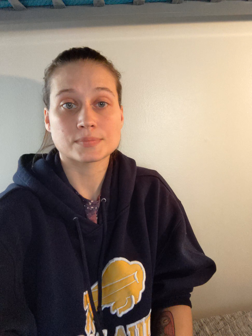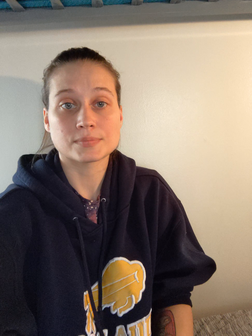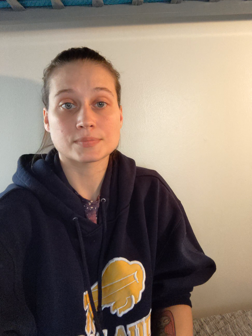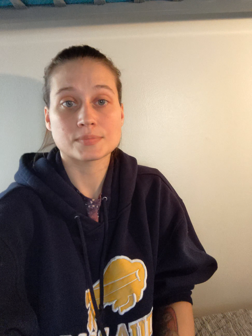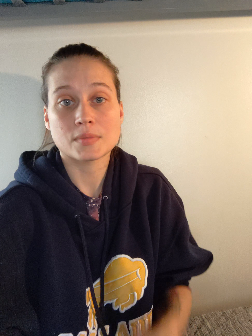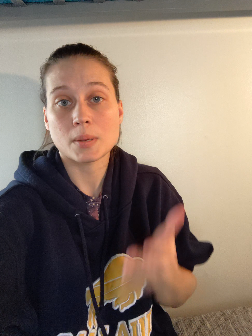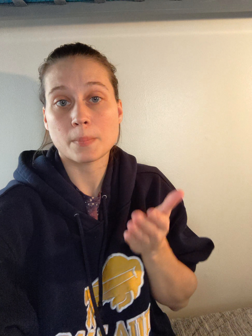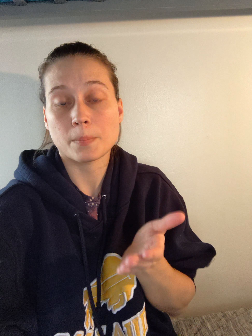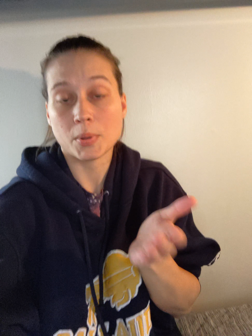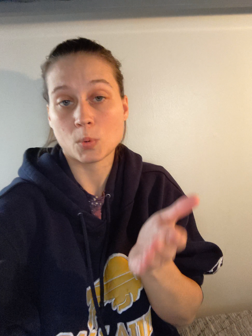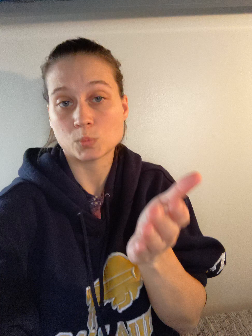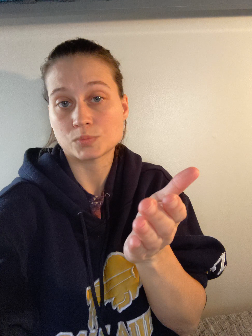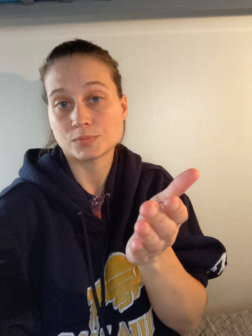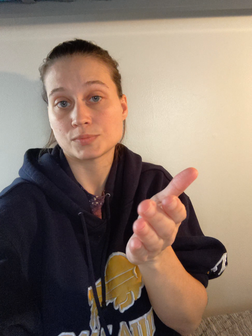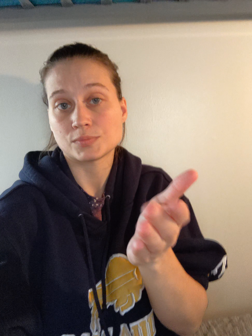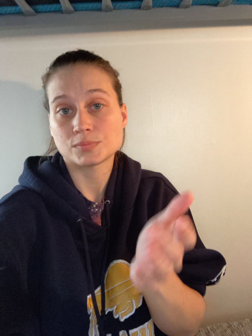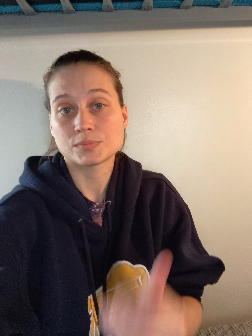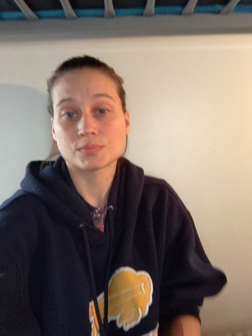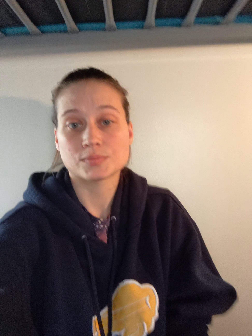boat